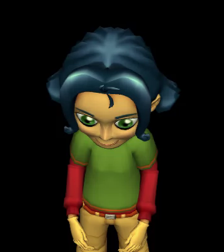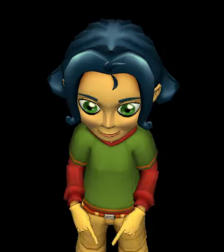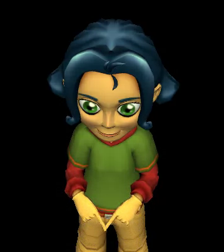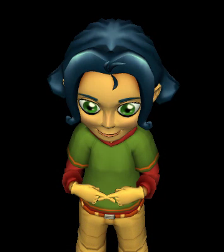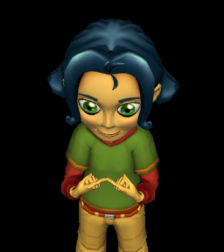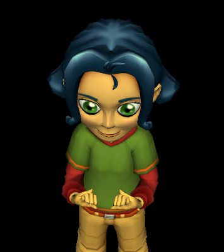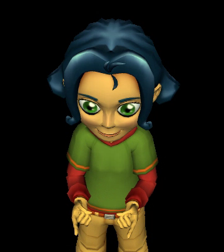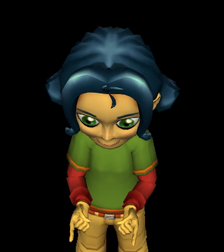يذهب